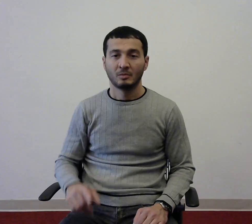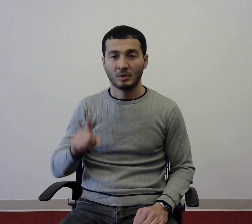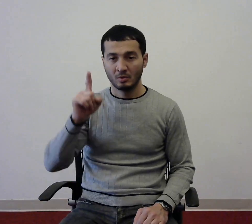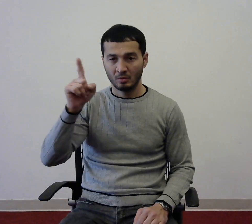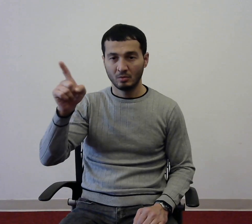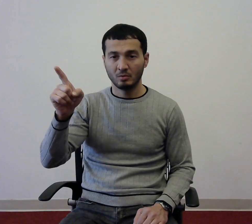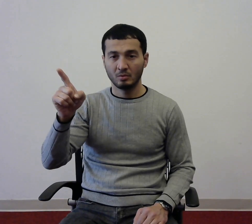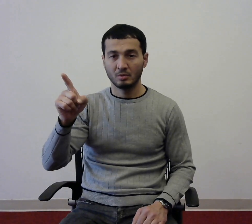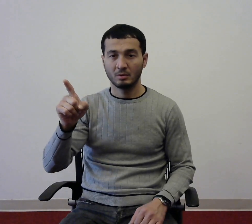O